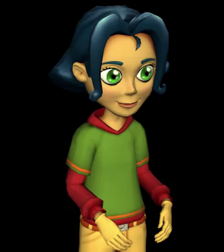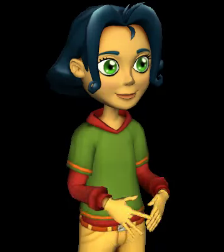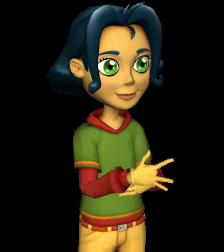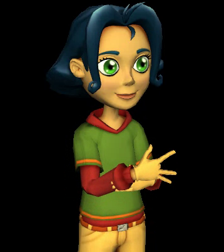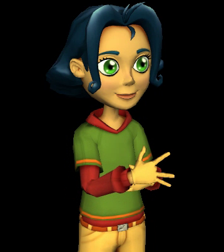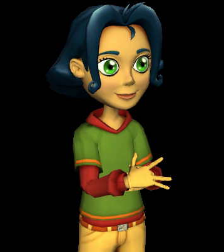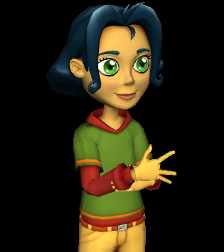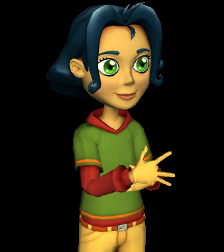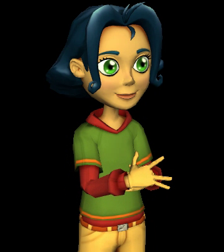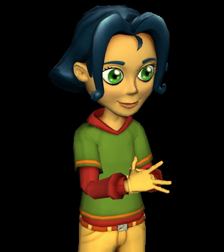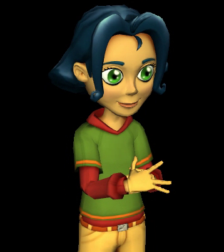تأخر